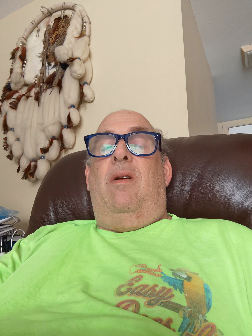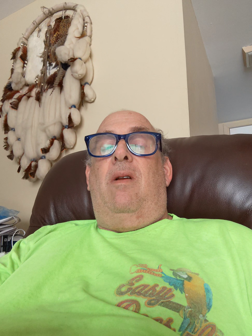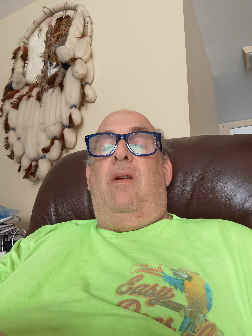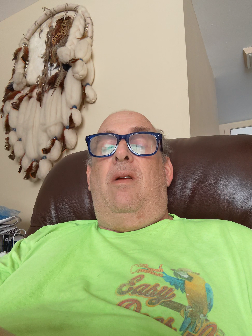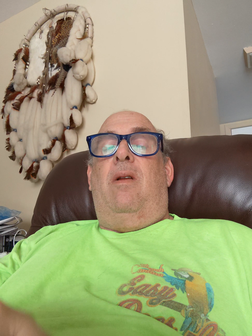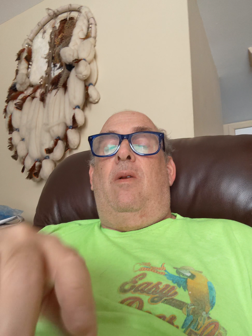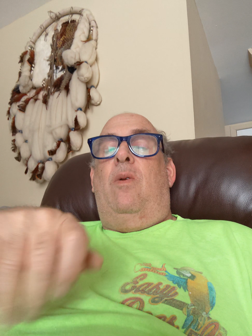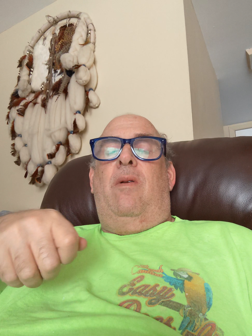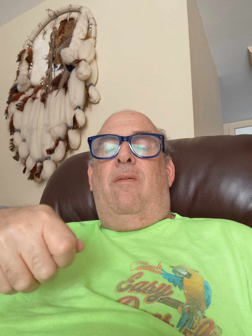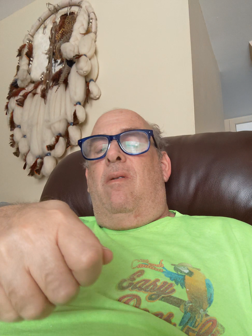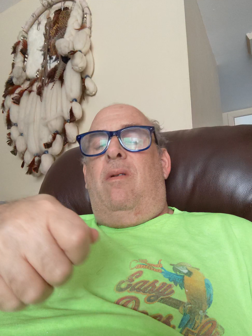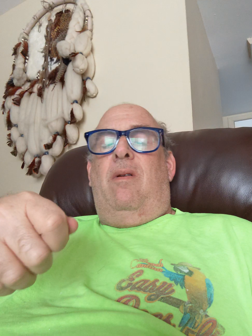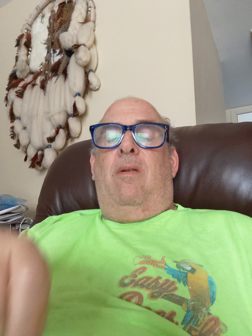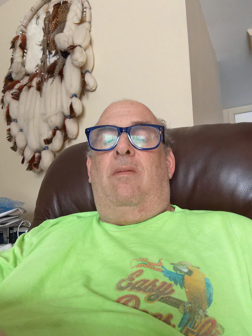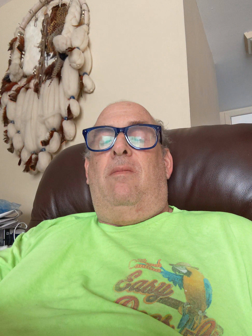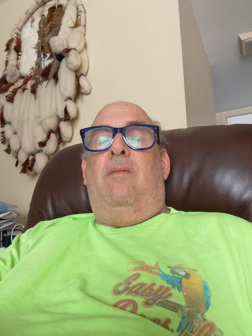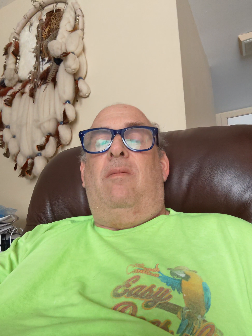vacuum